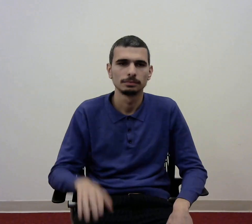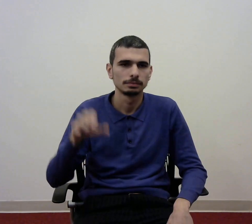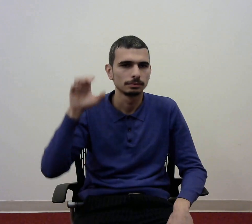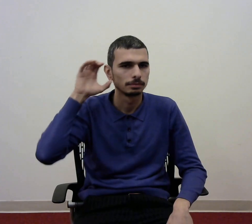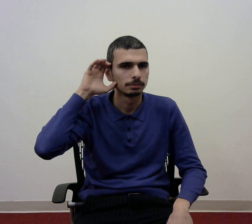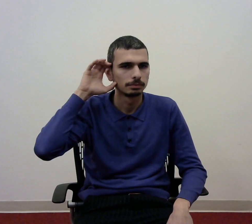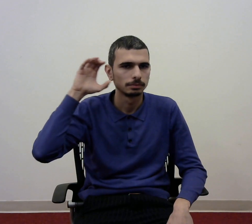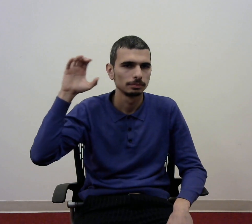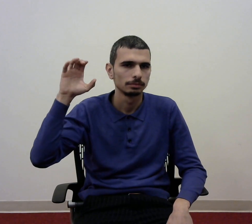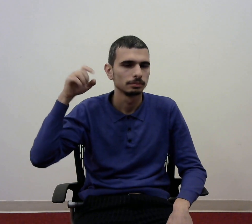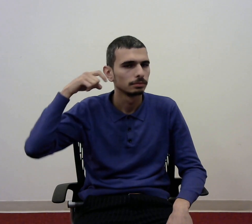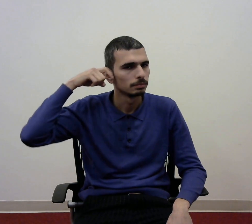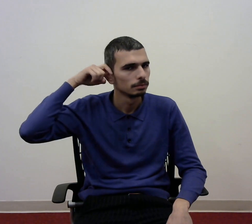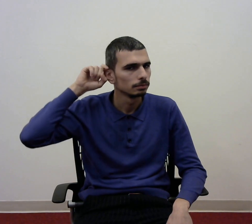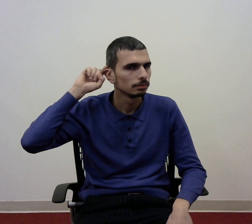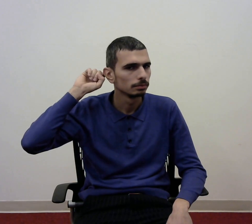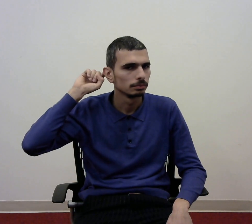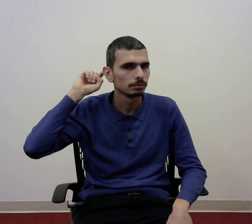eşitmə aparatı